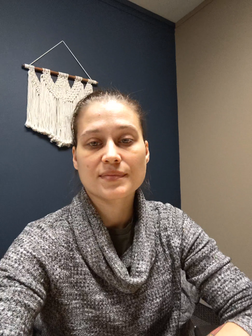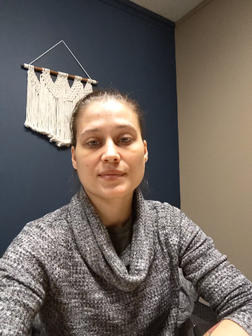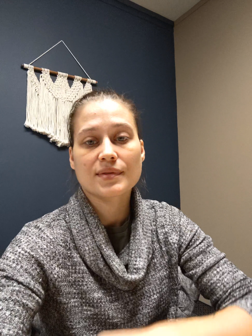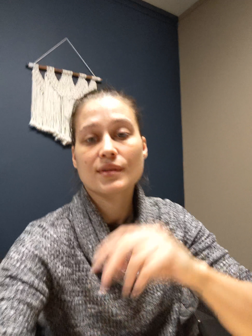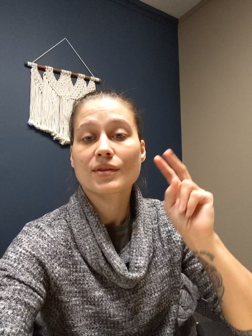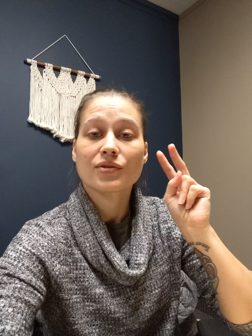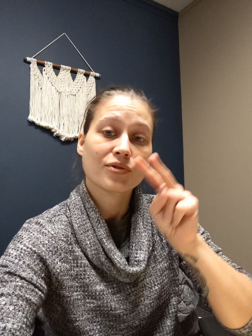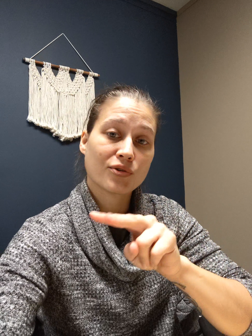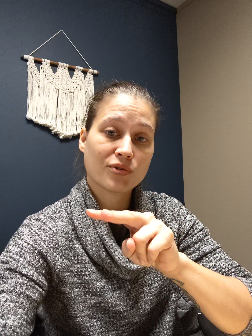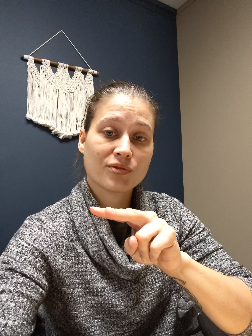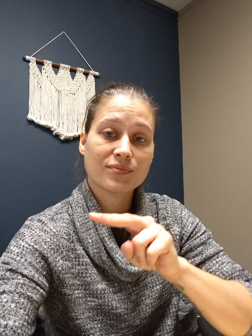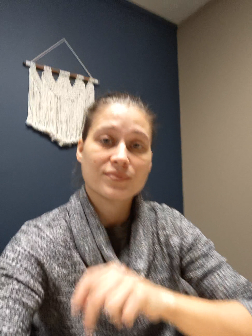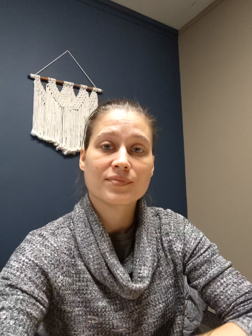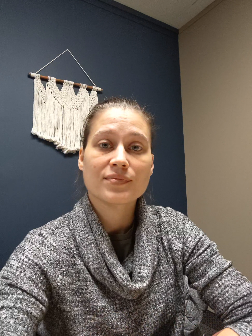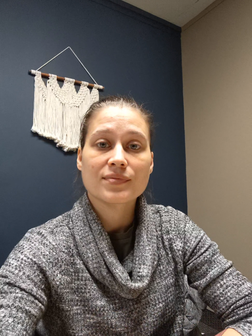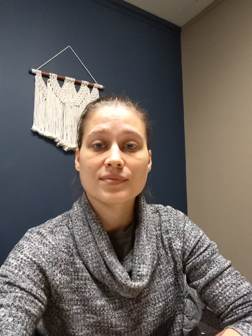look